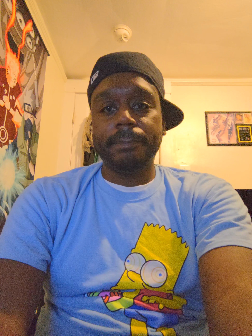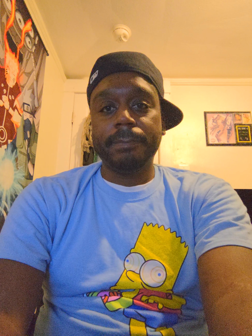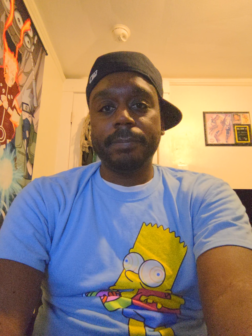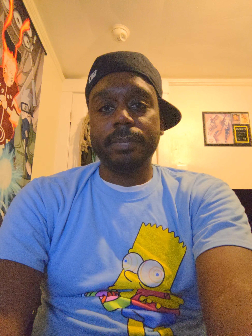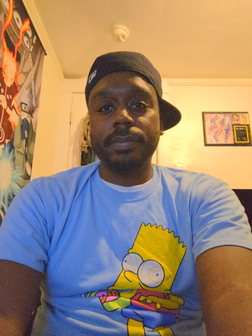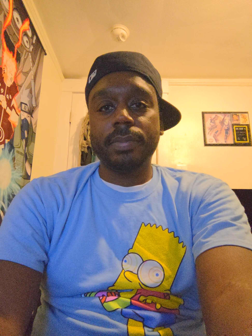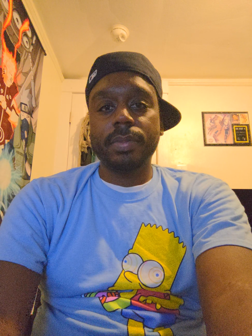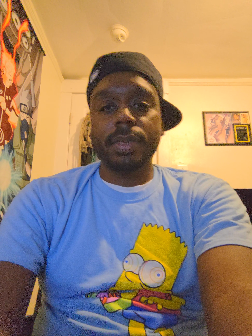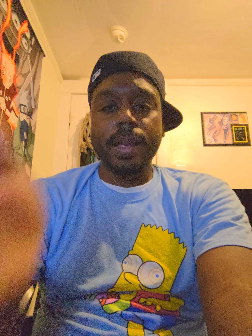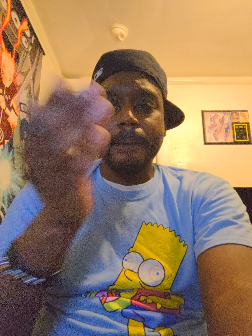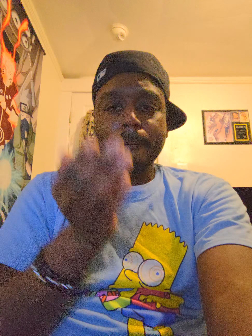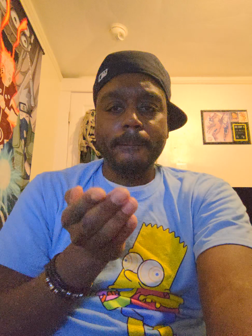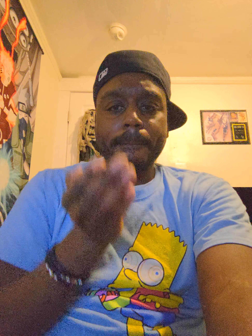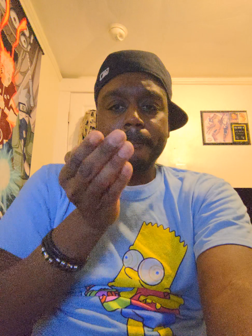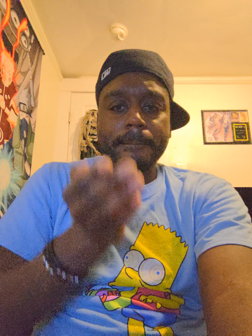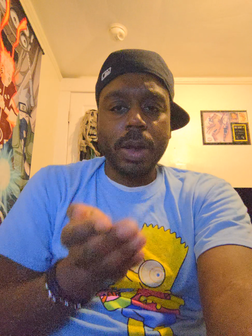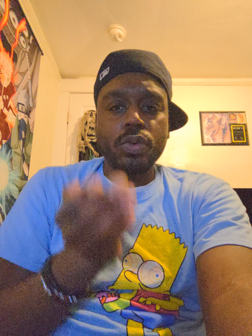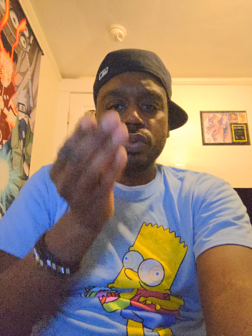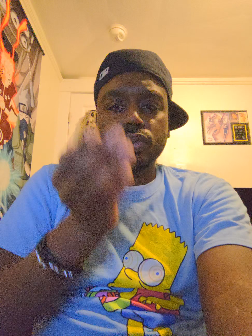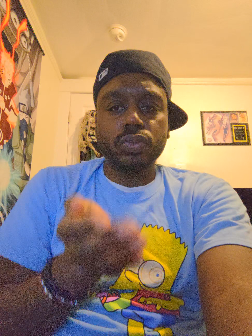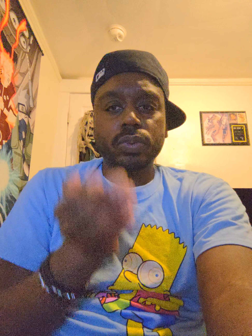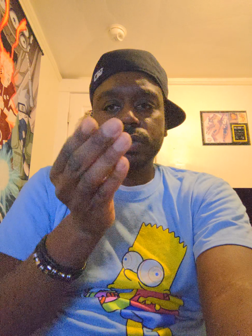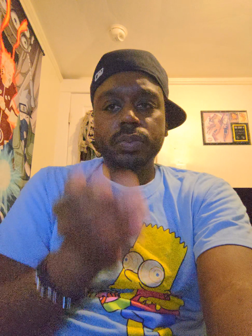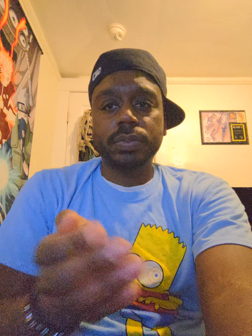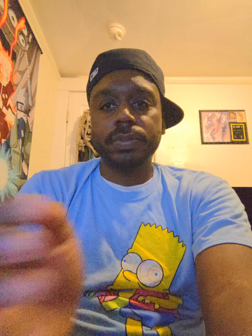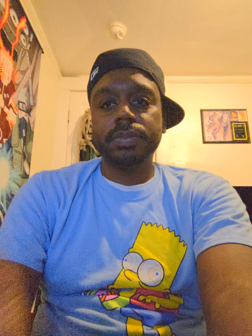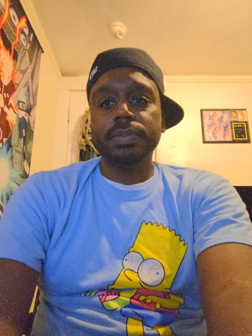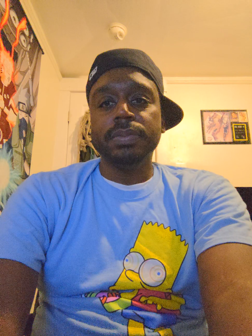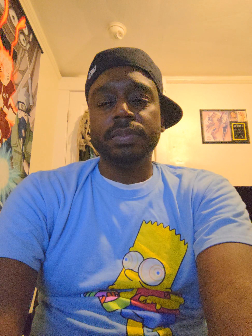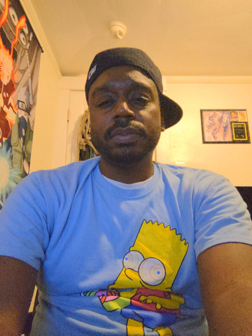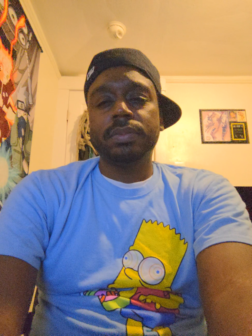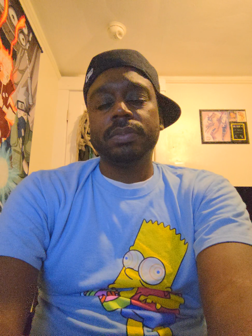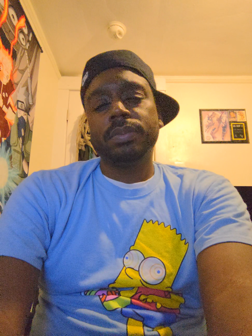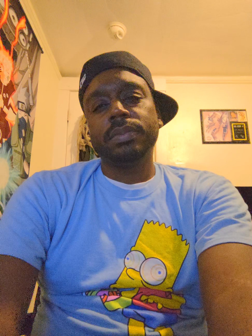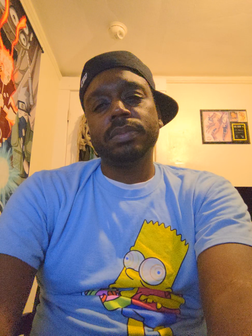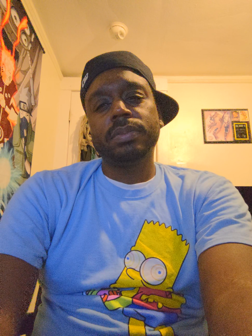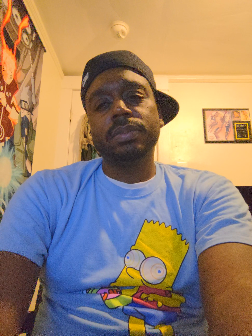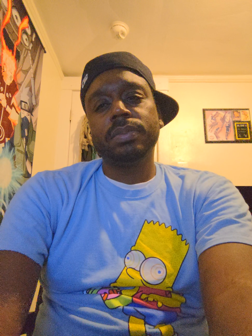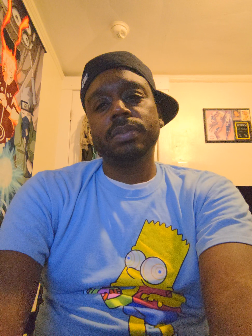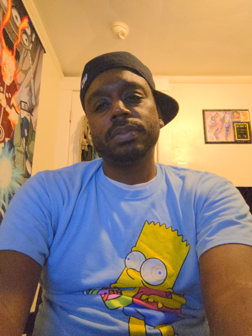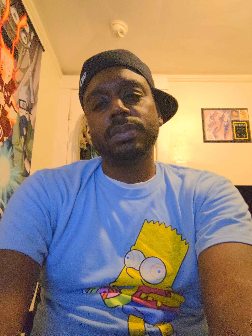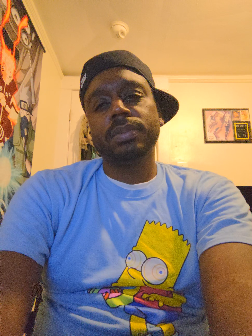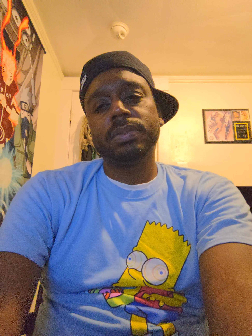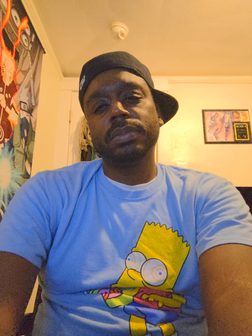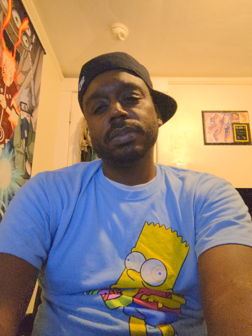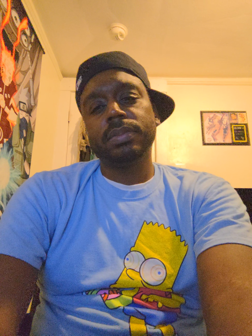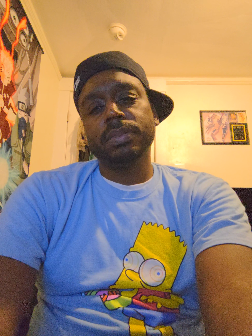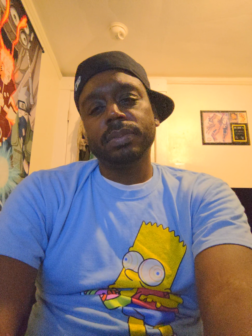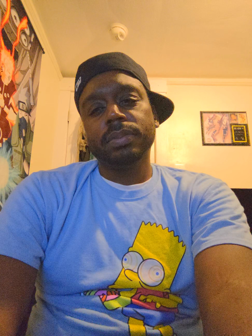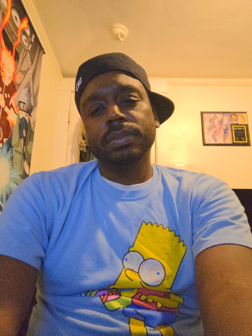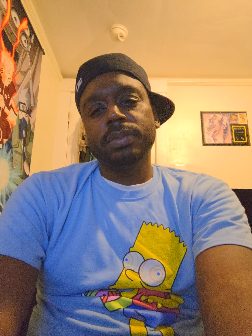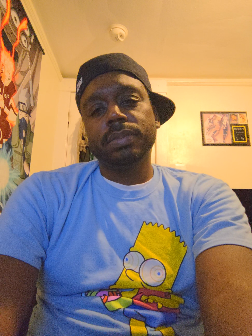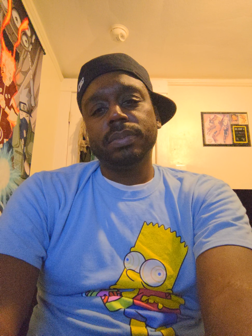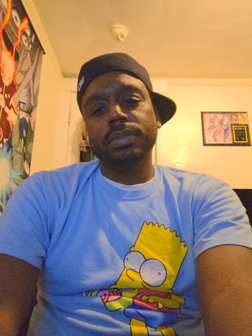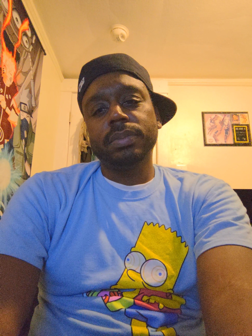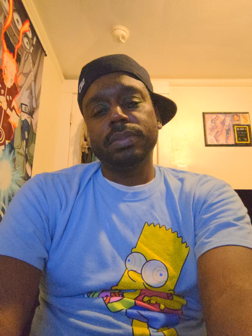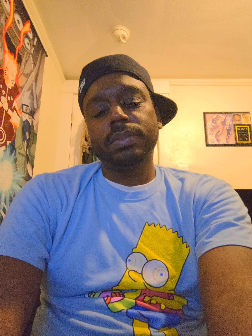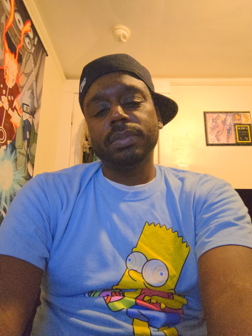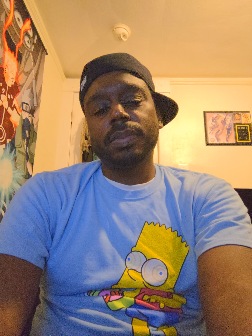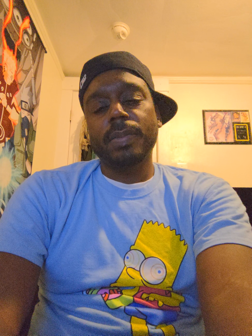boat